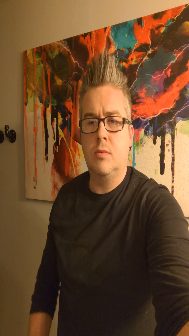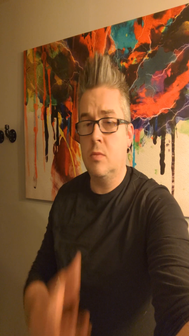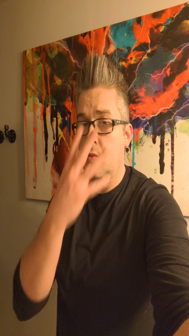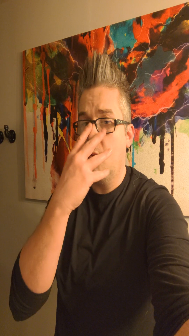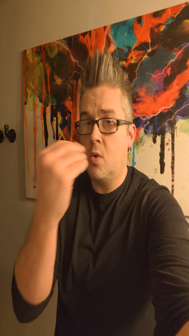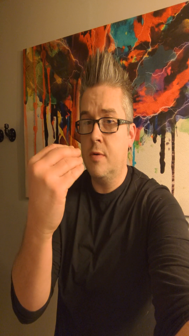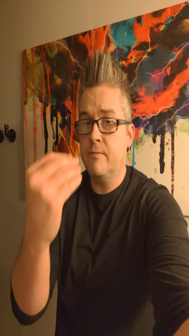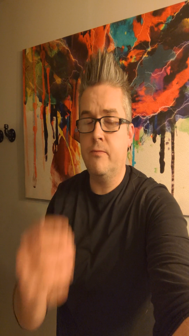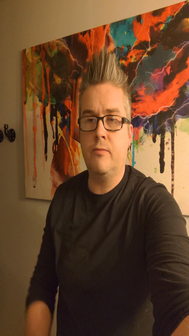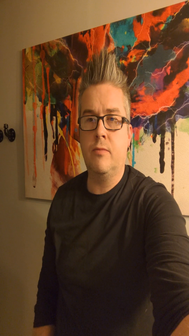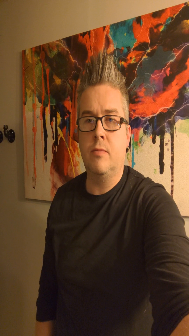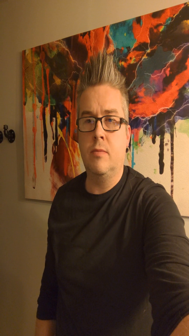wolf